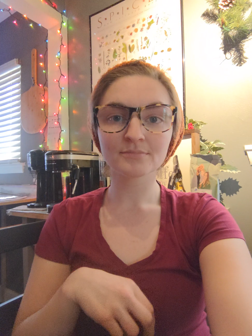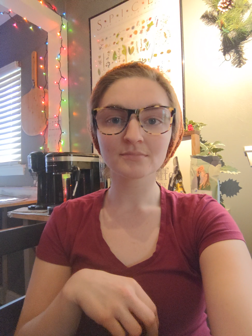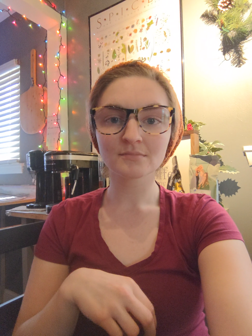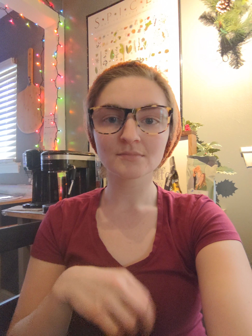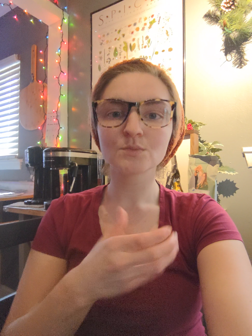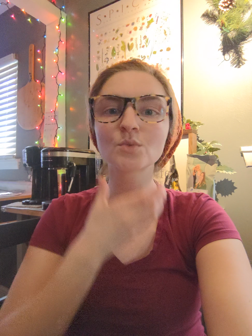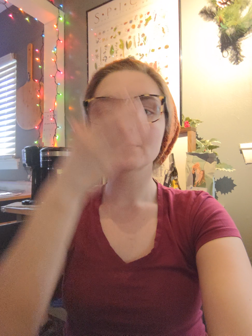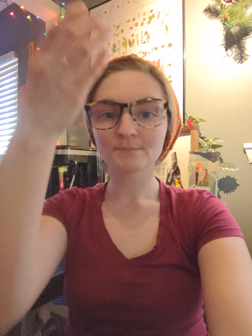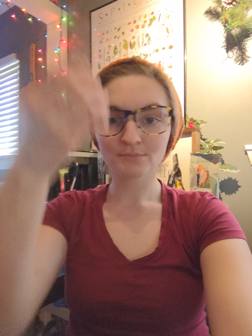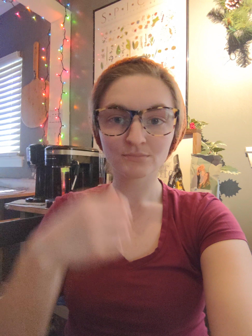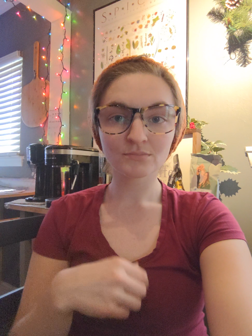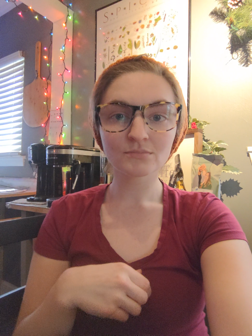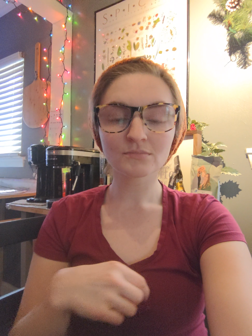giraffe